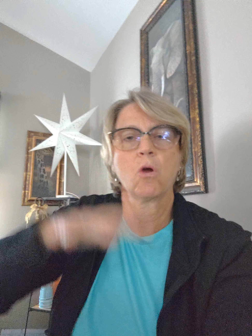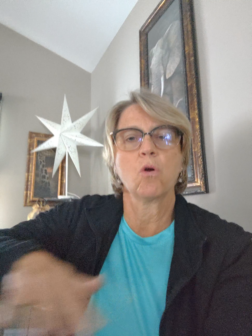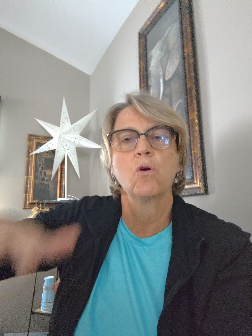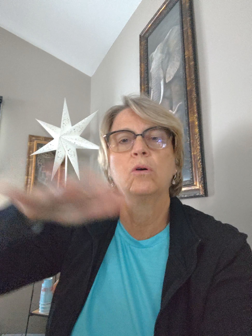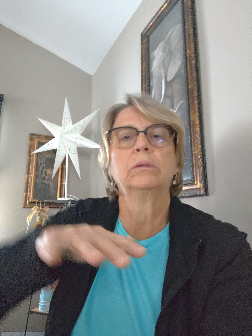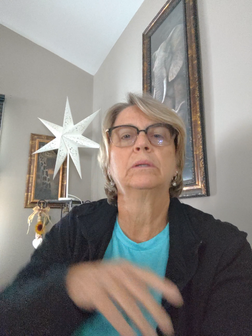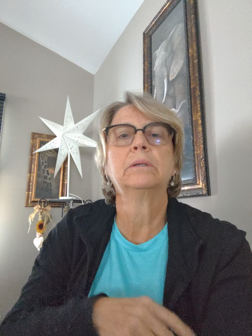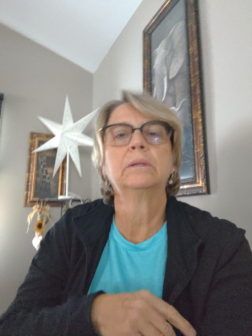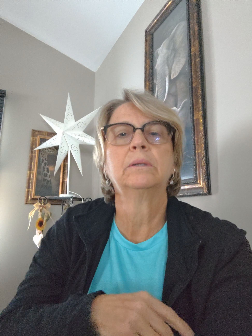backyard